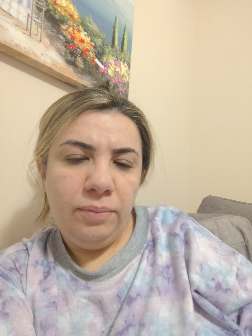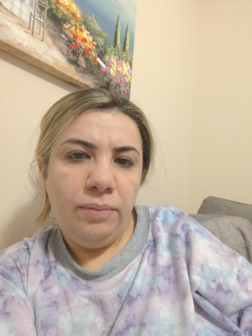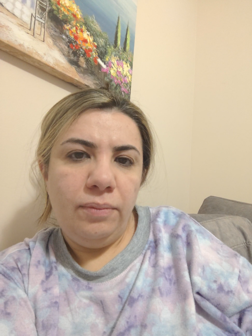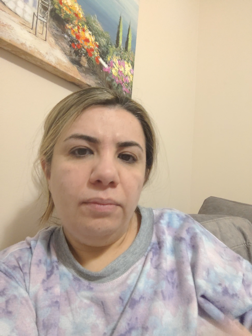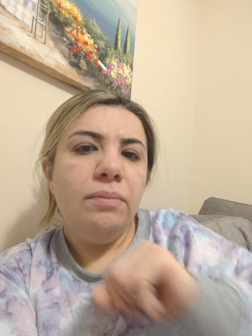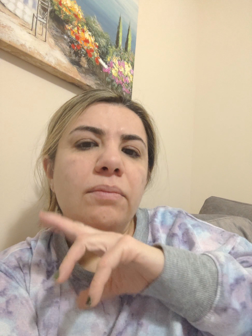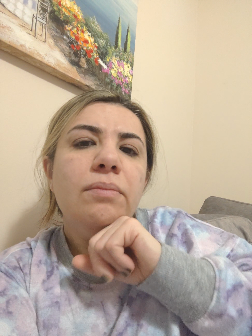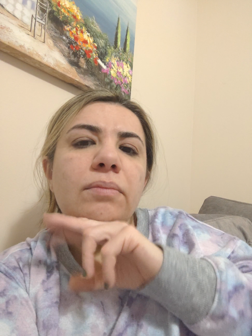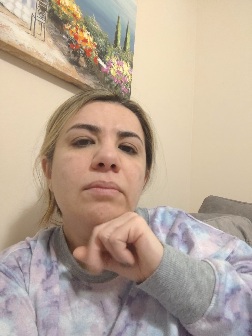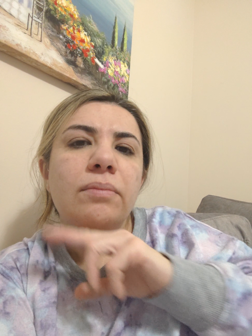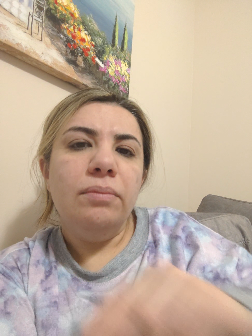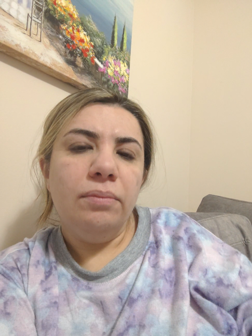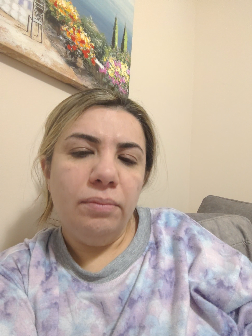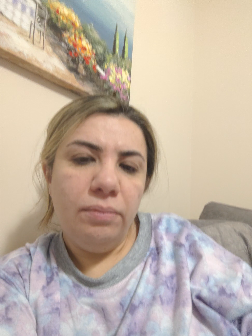frog